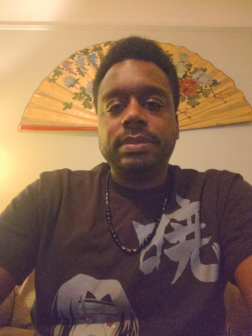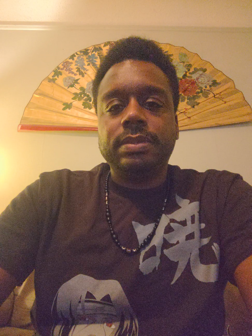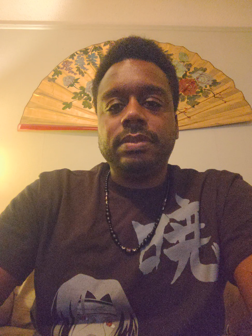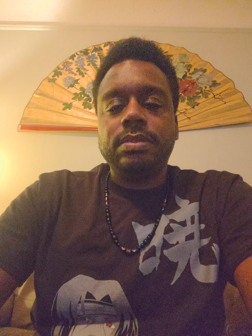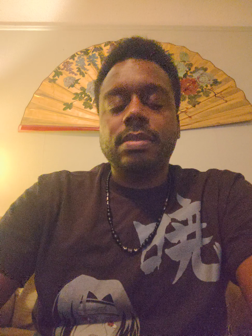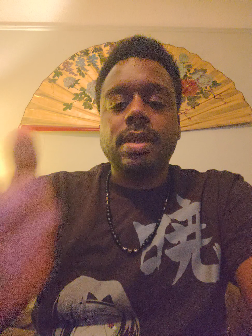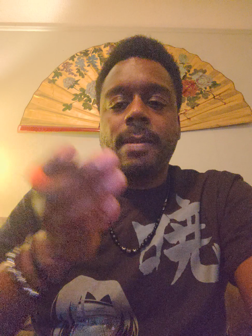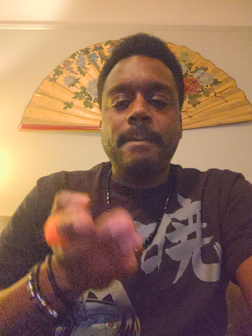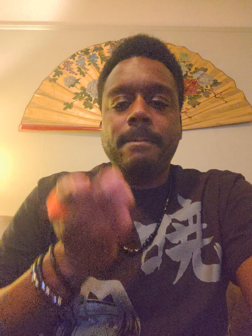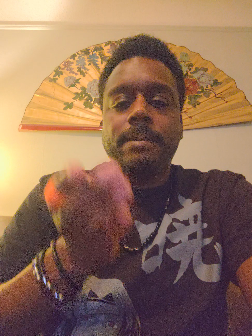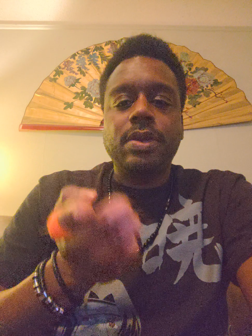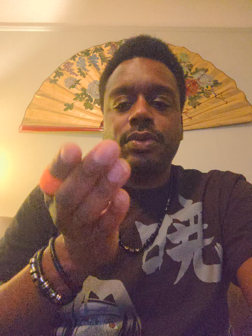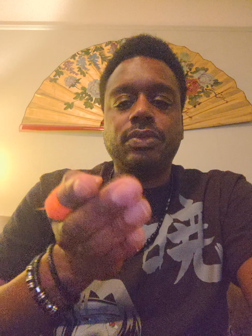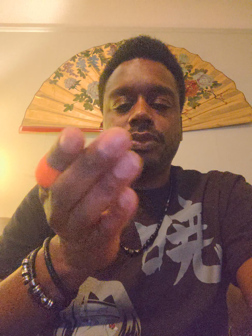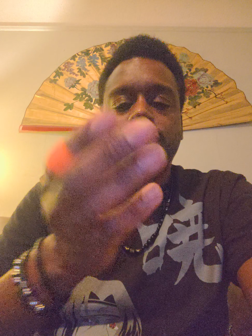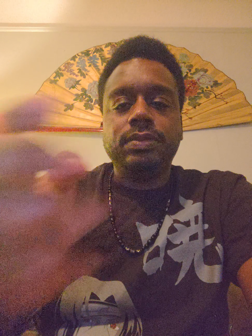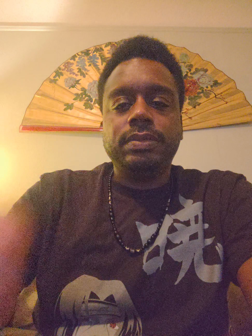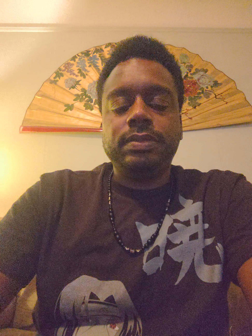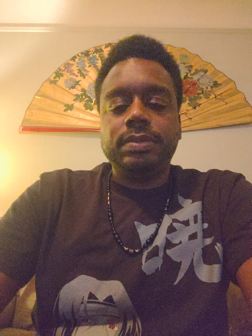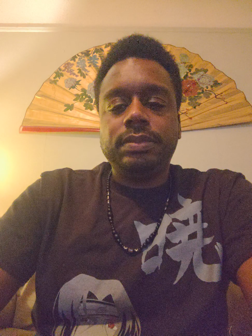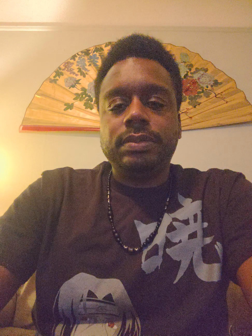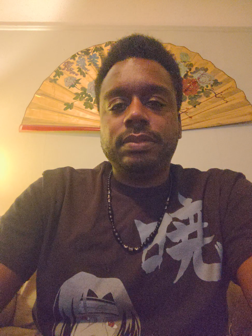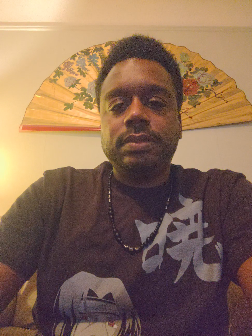boat